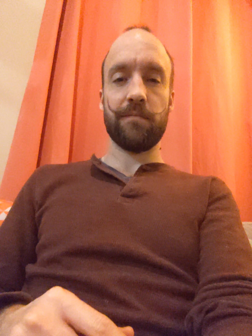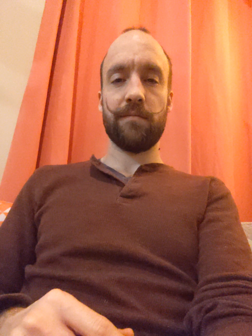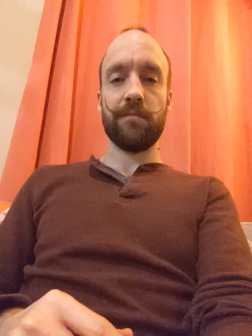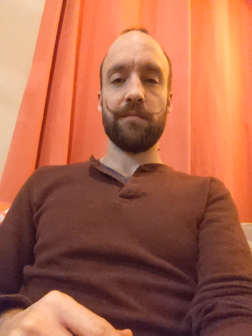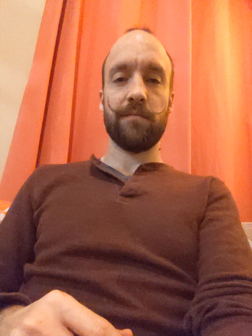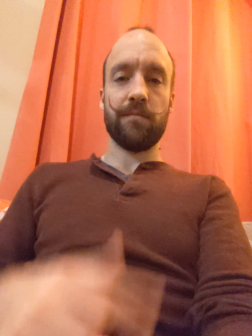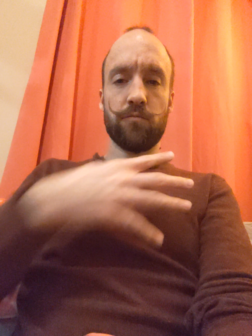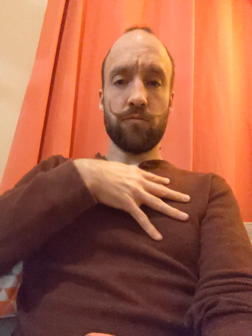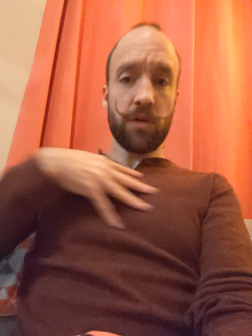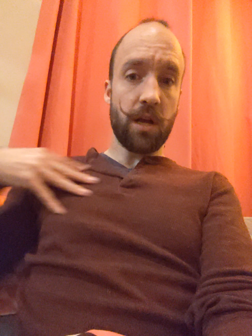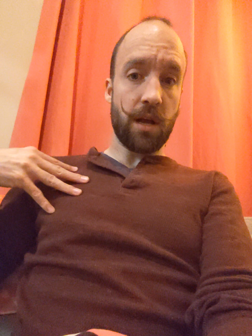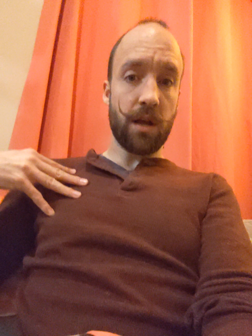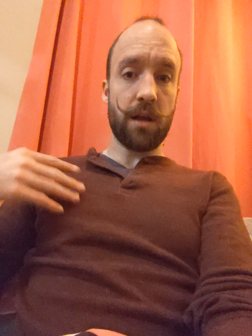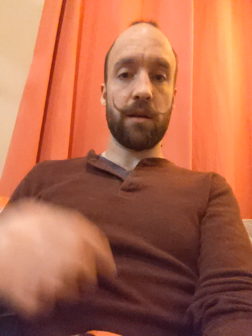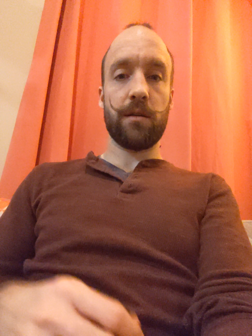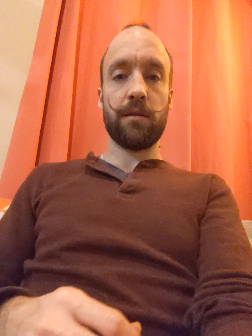zebra